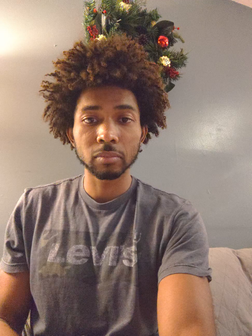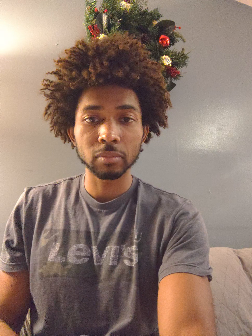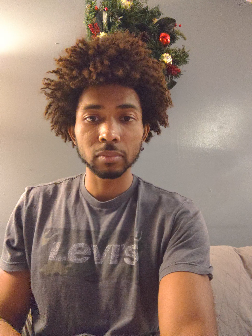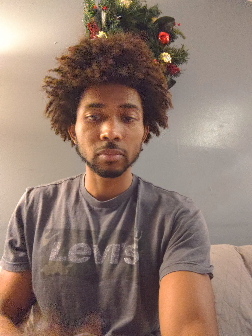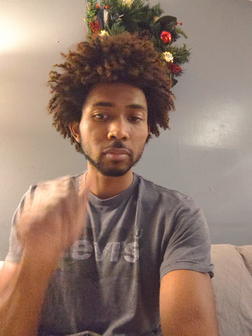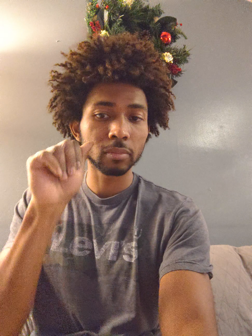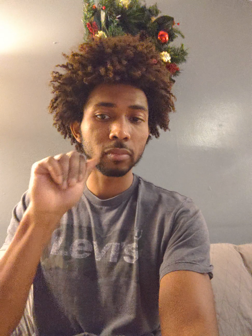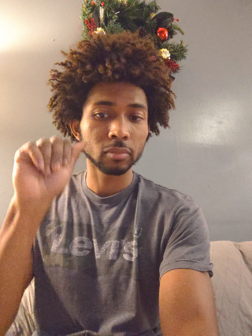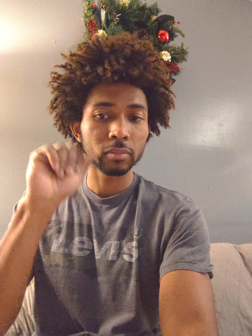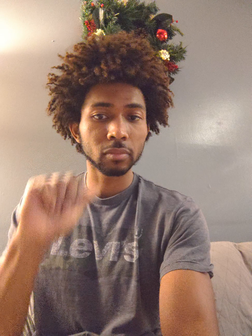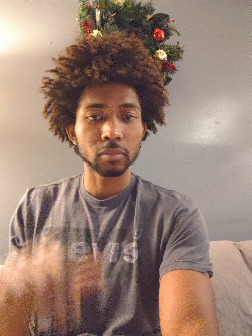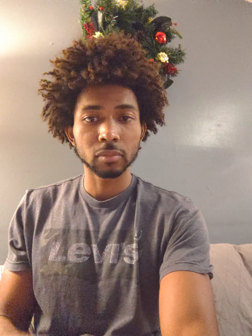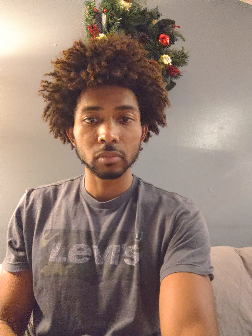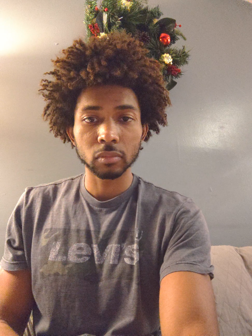aunt